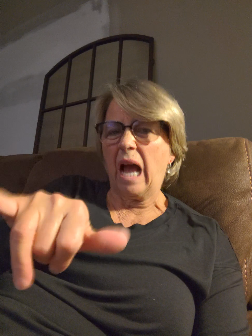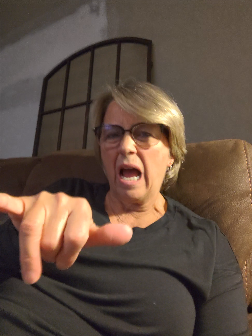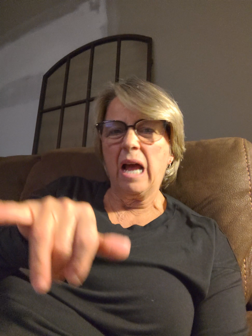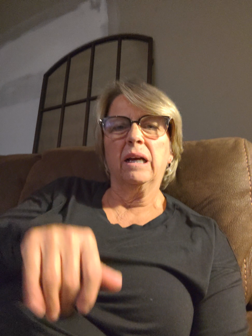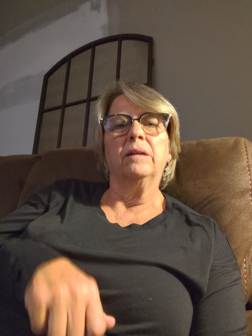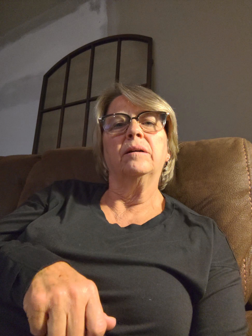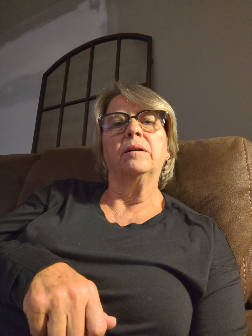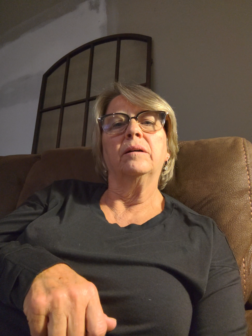stay